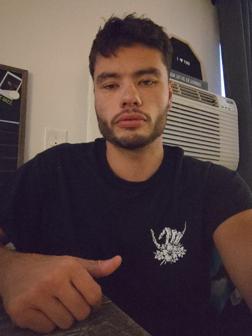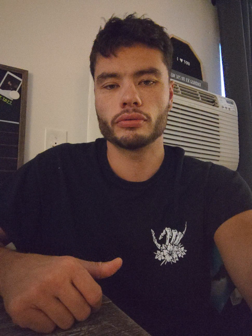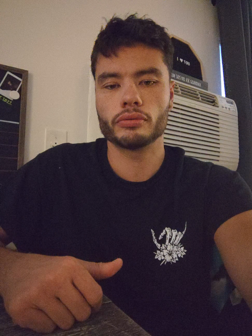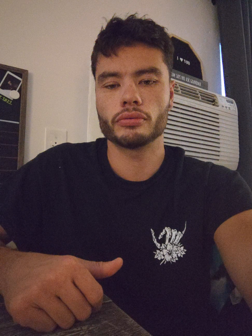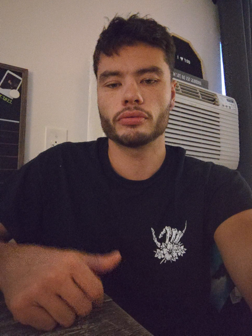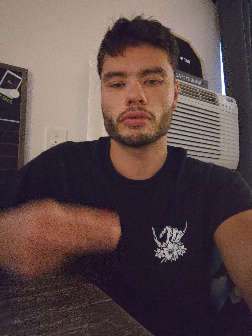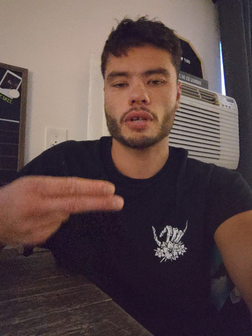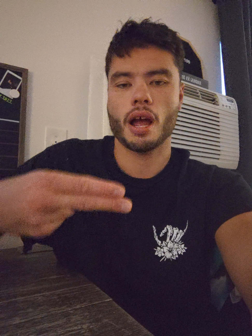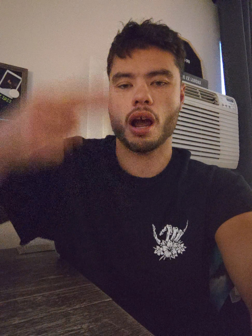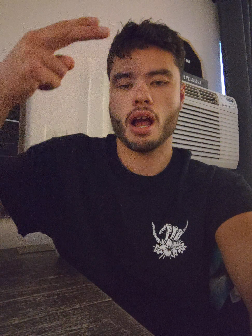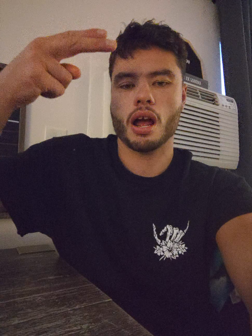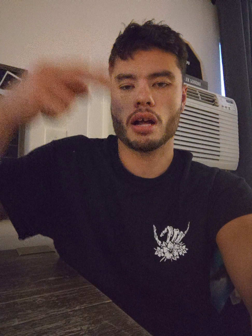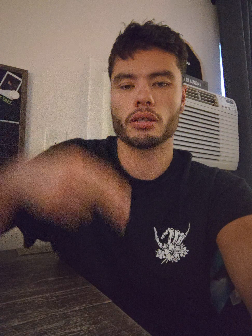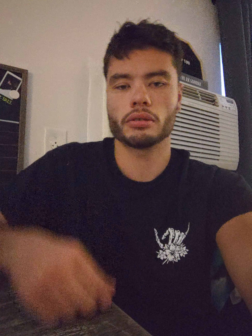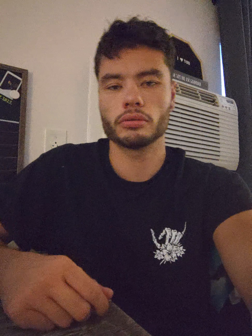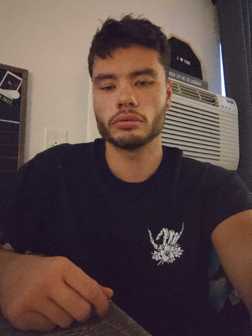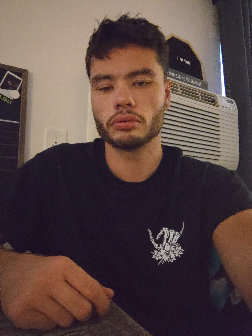high